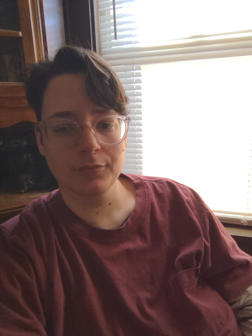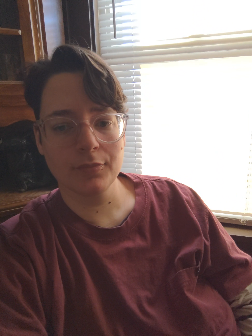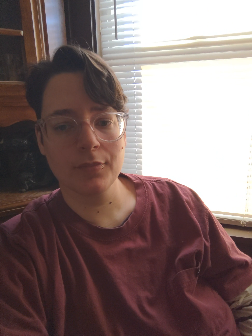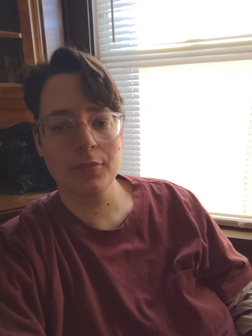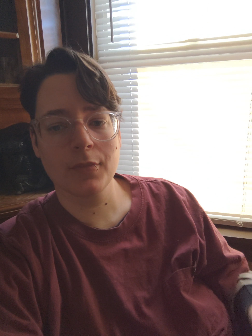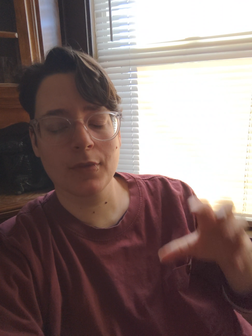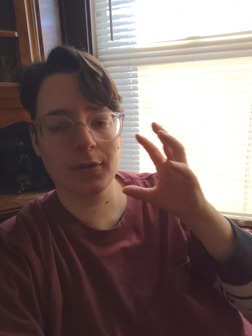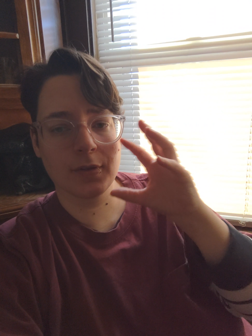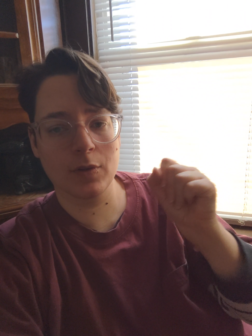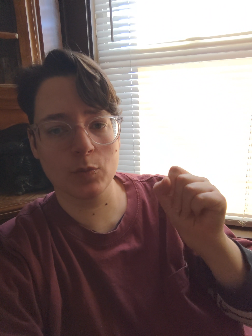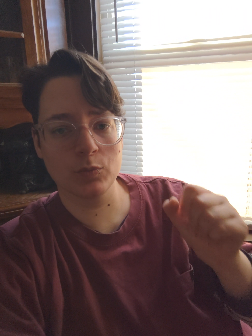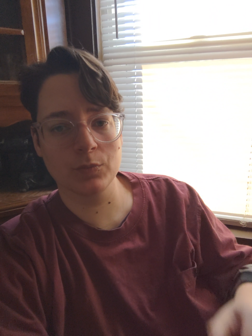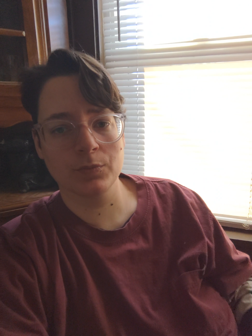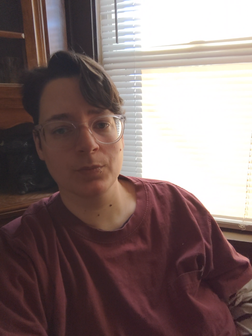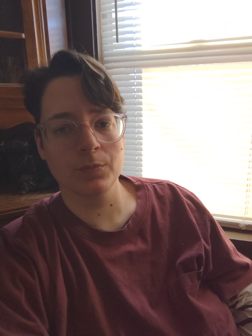loud